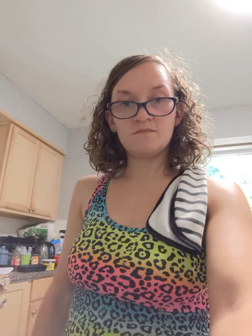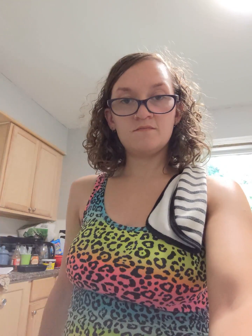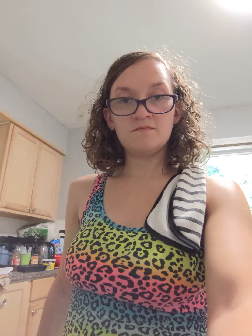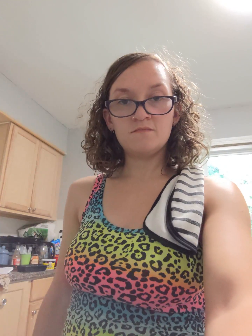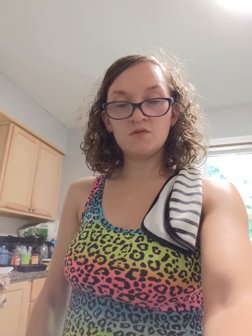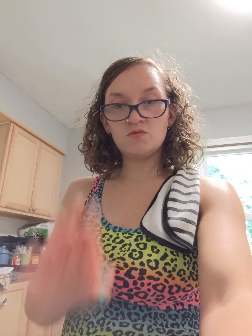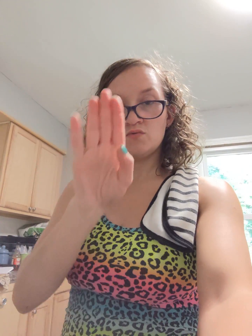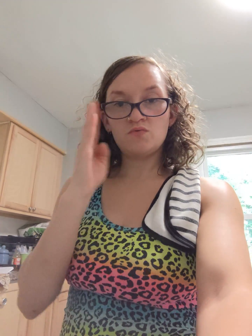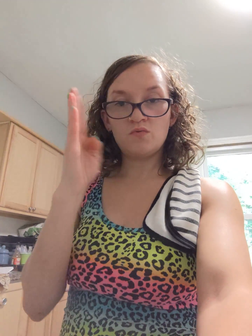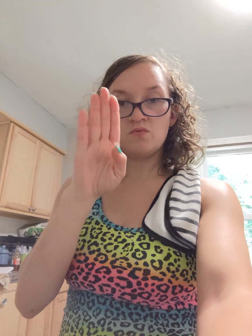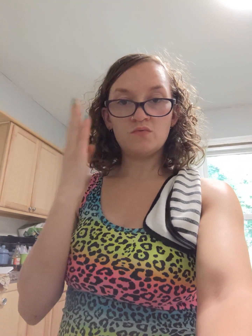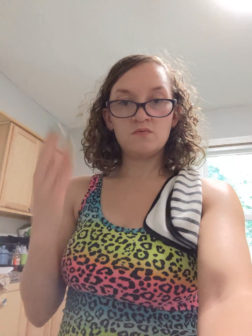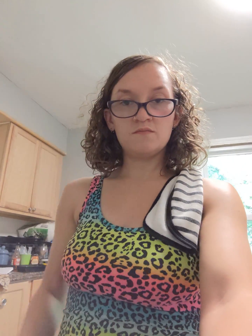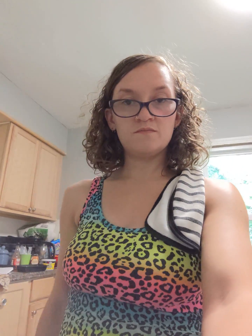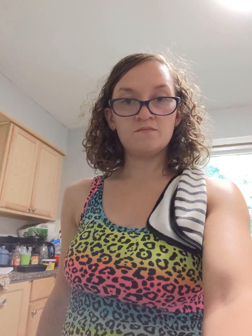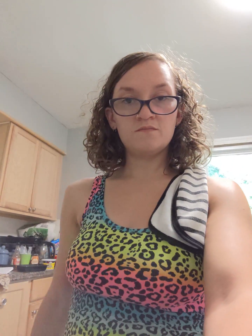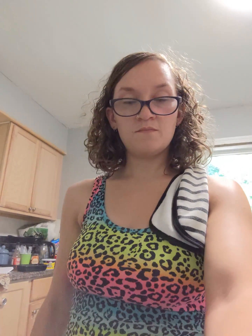door